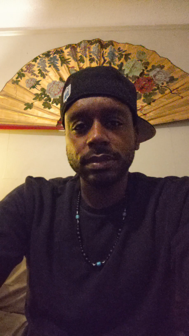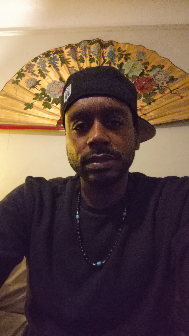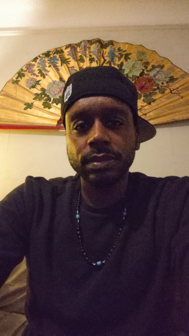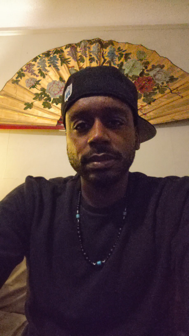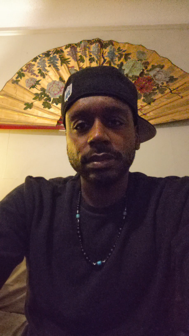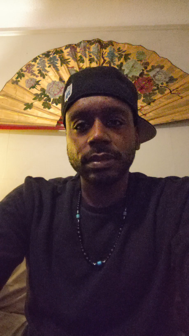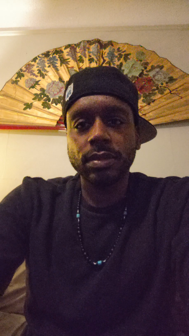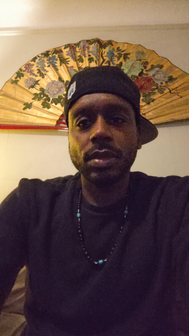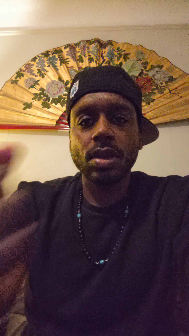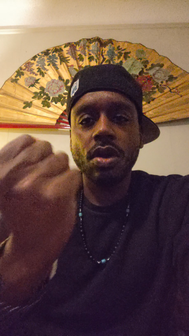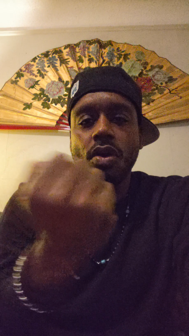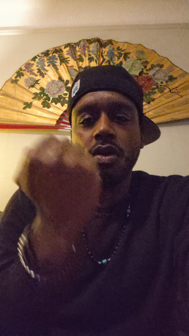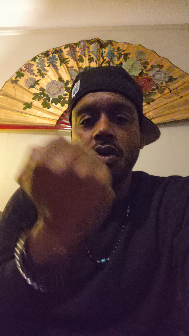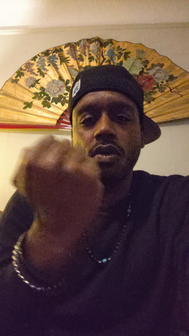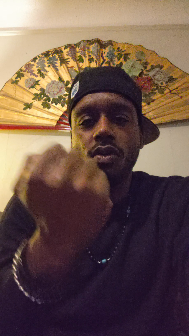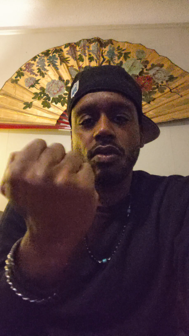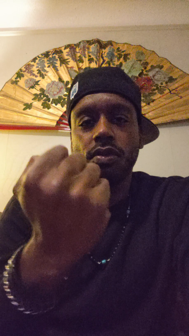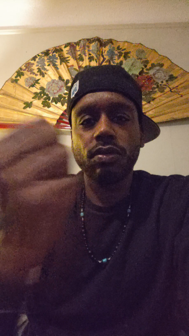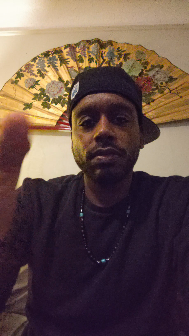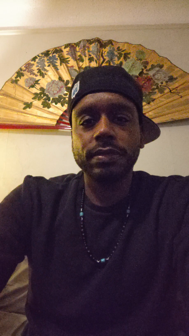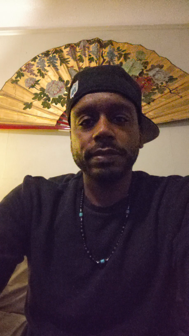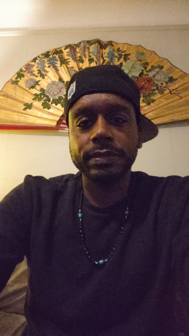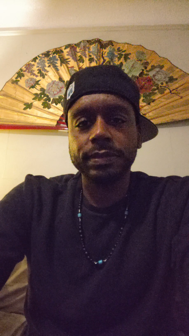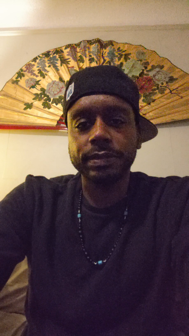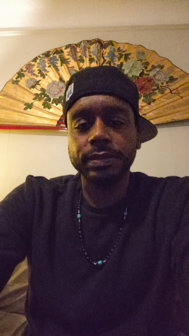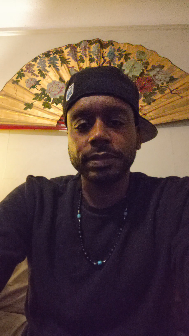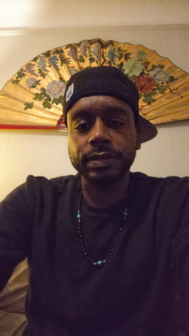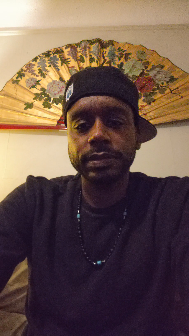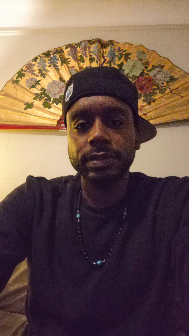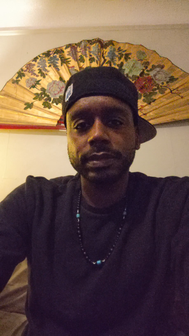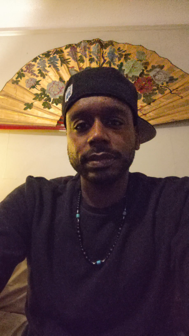hold